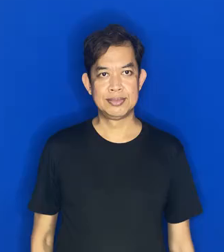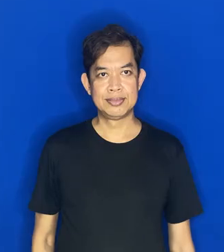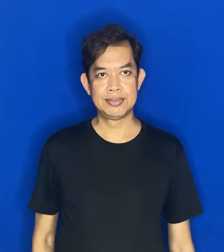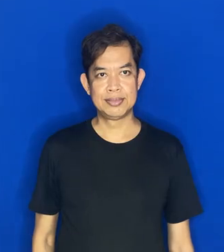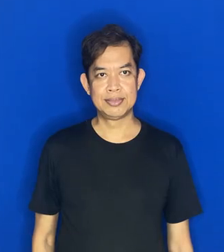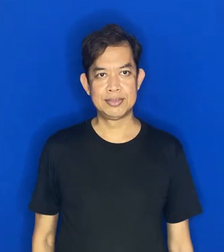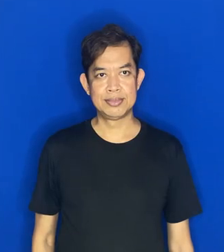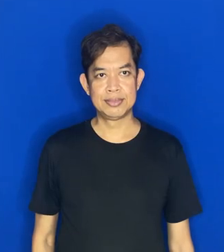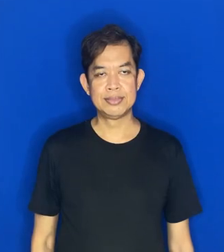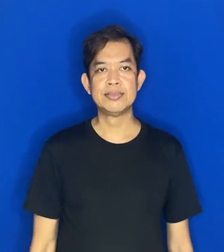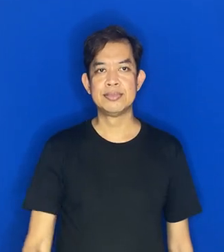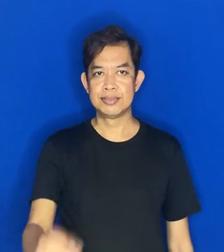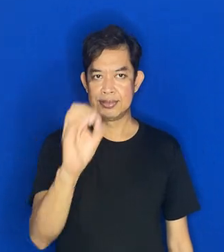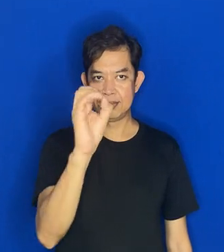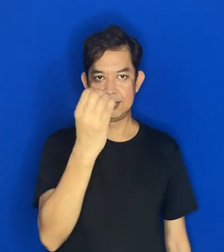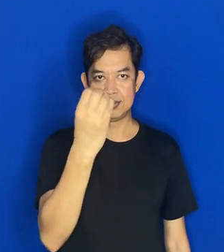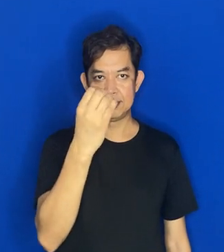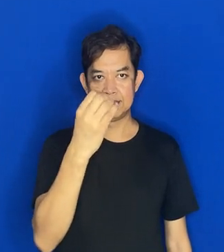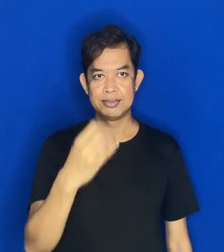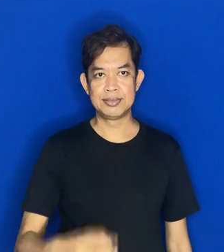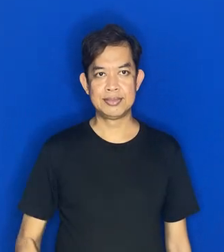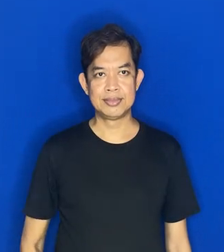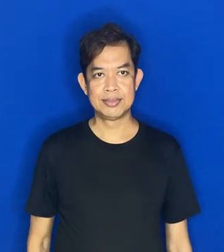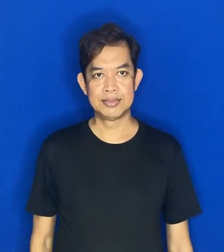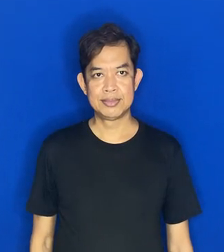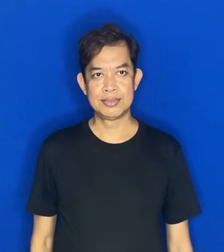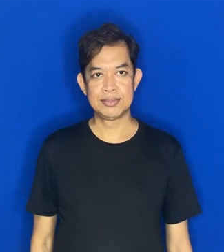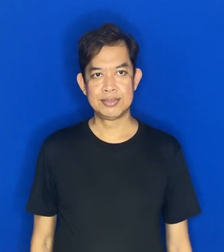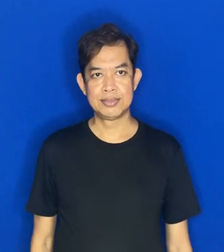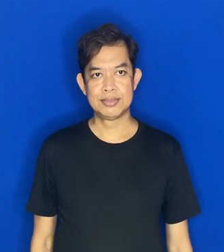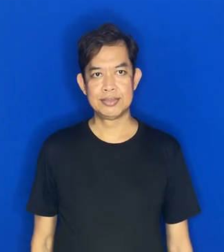orange